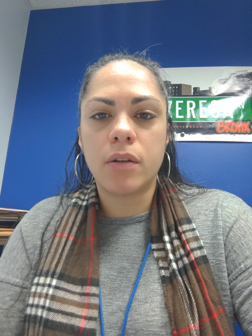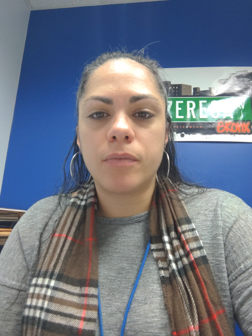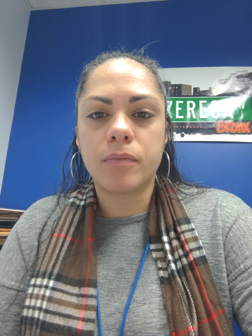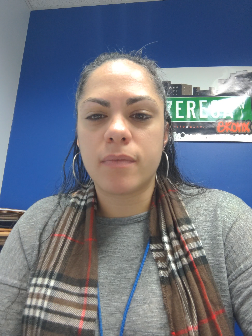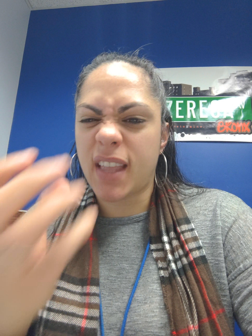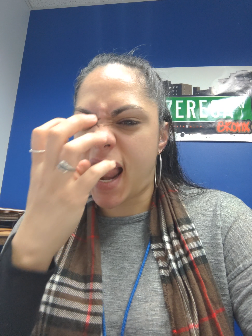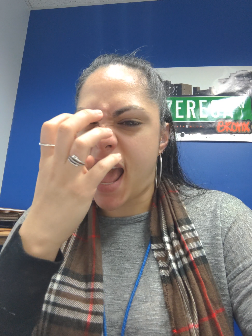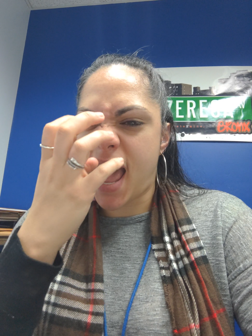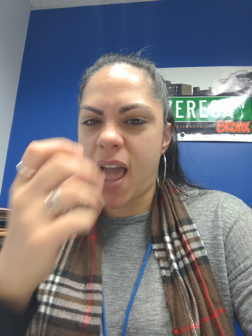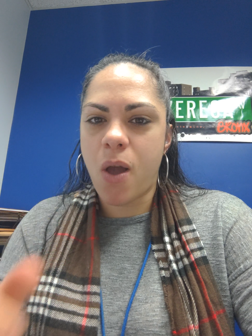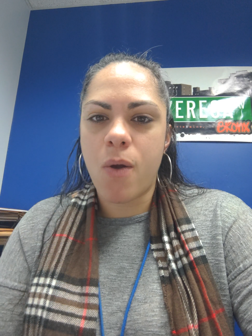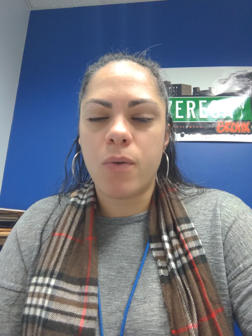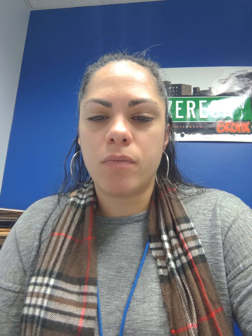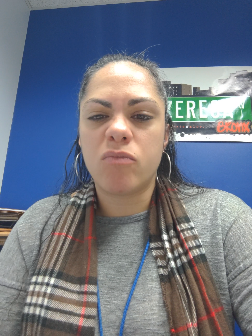clown